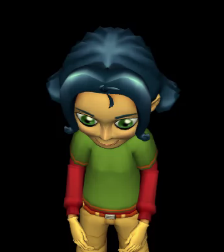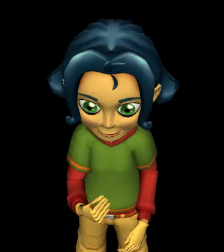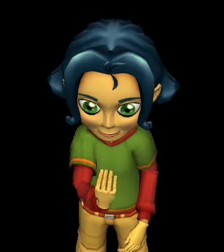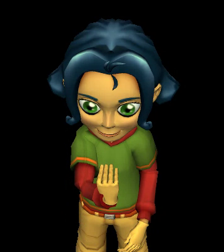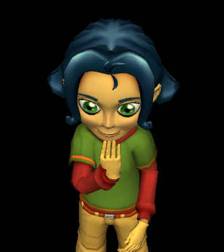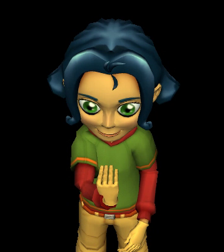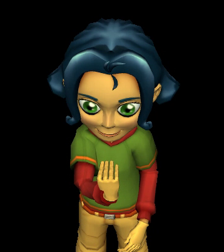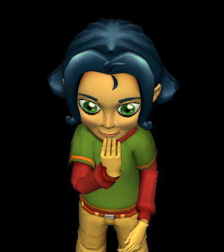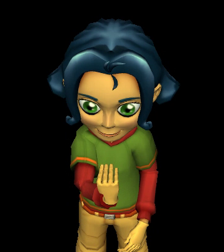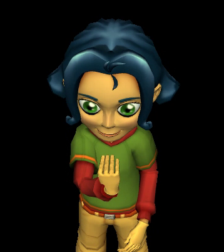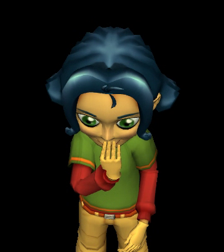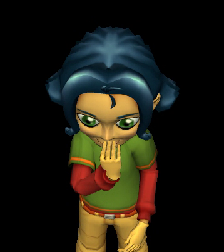وجبة